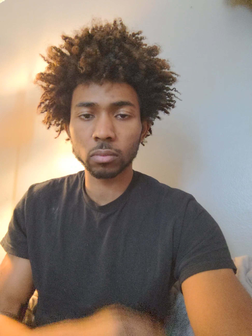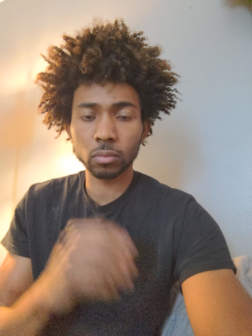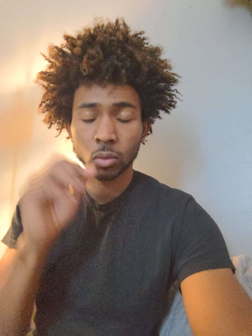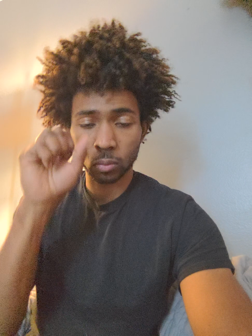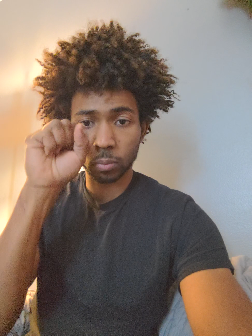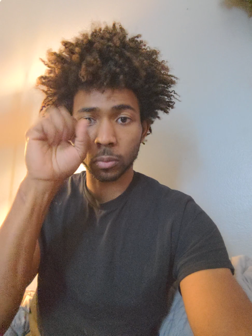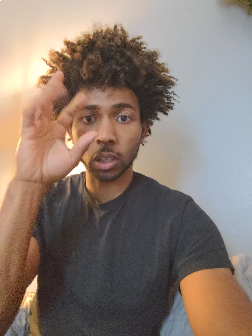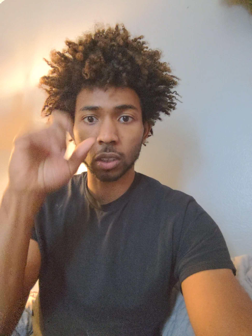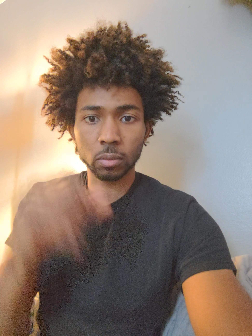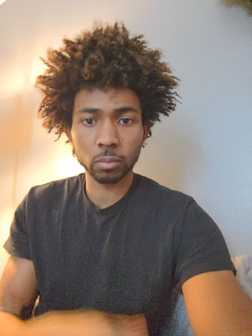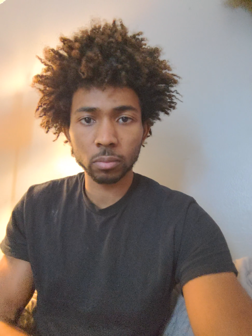awake